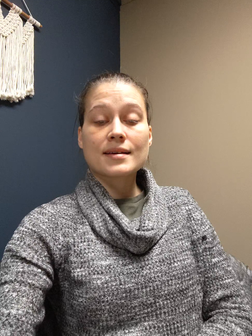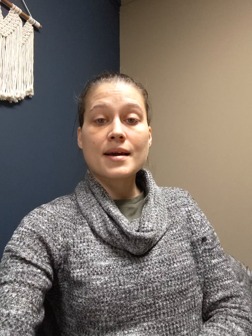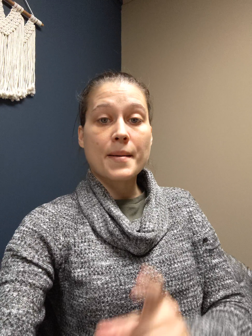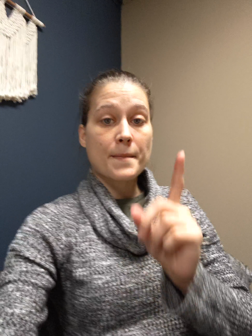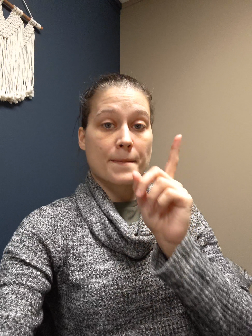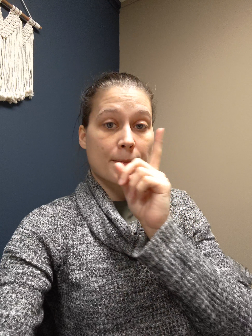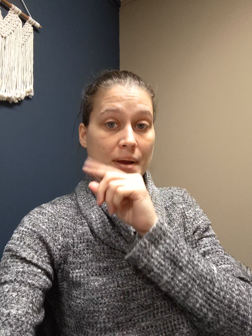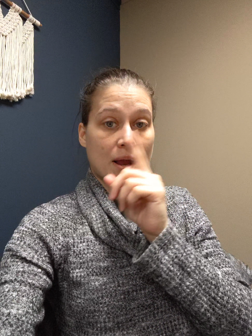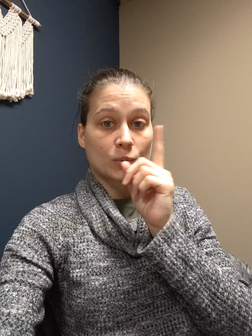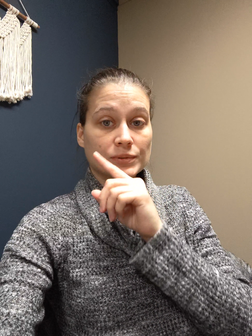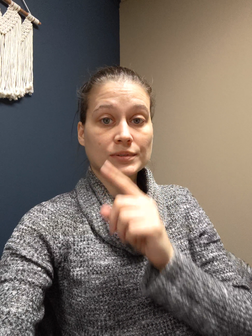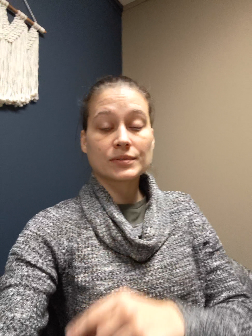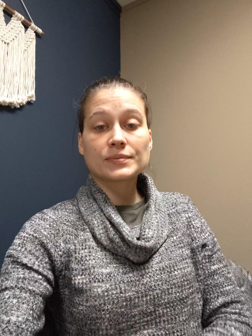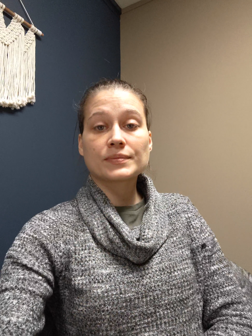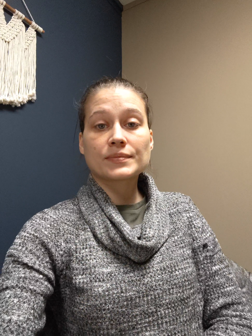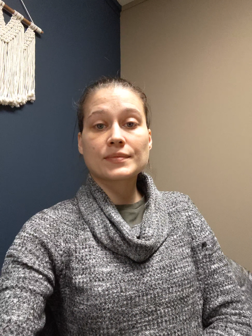mouse